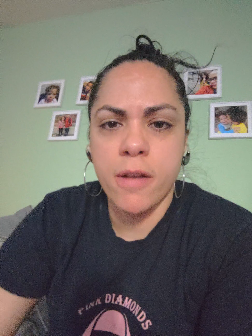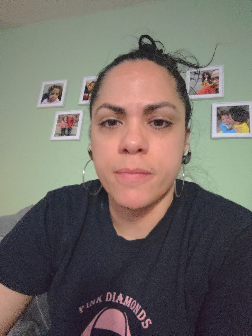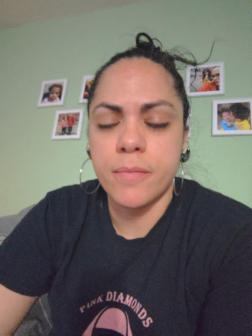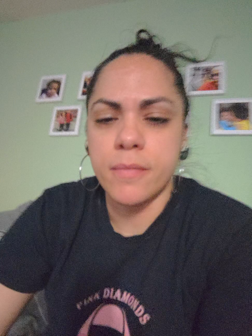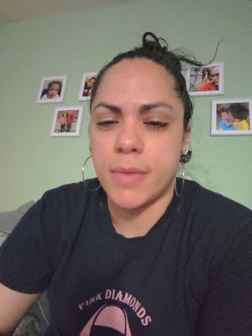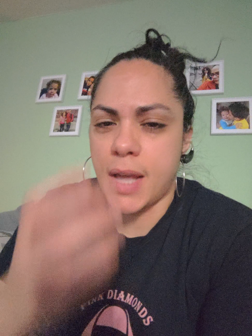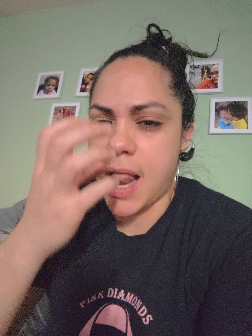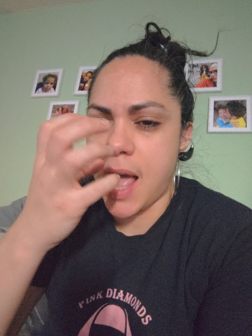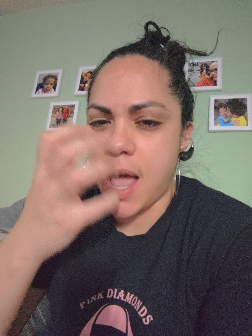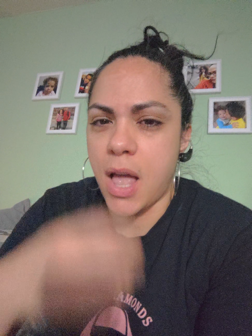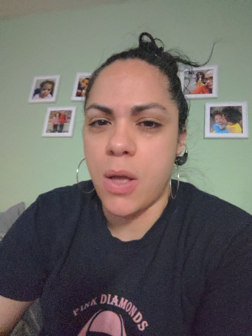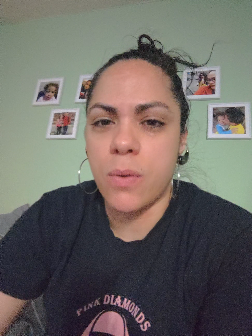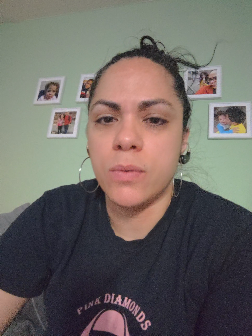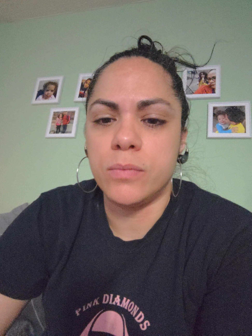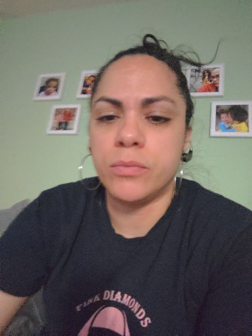clown